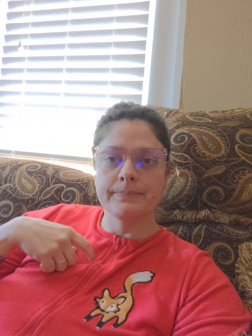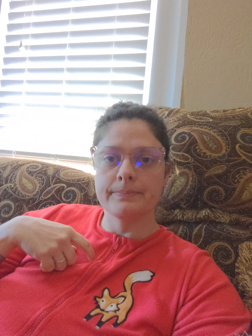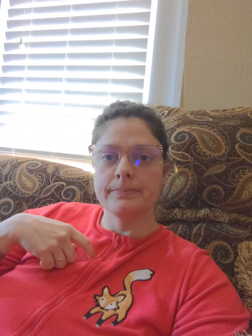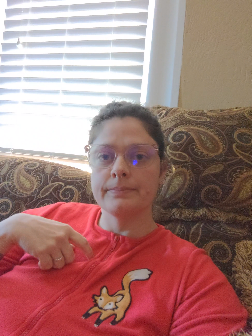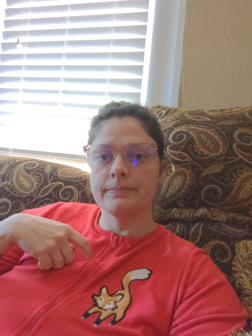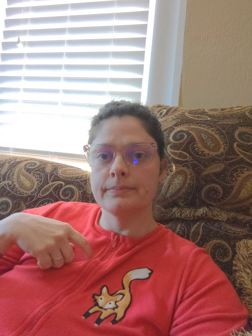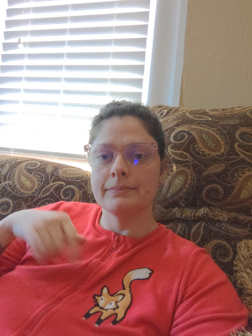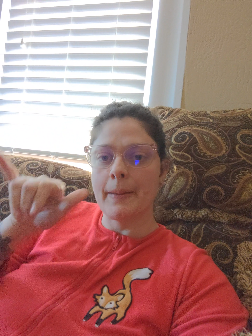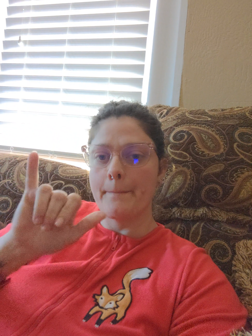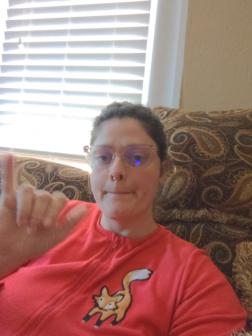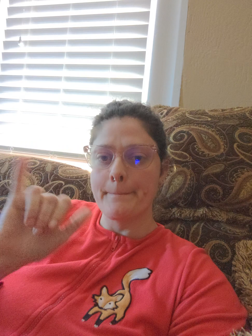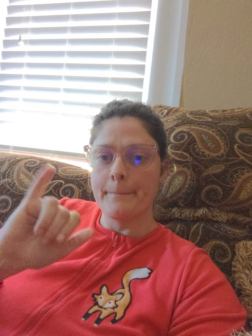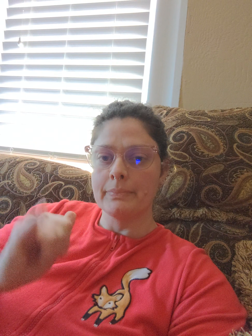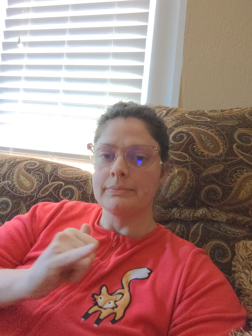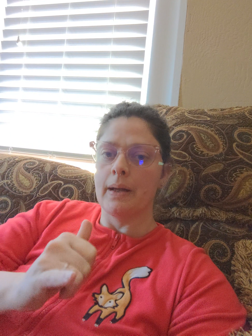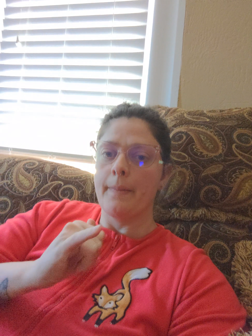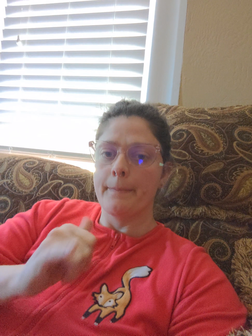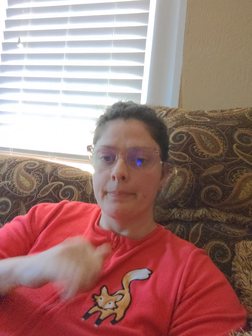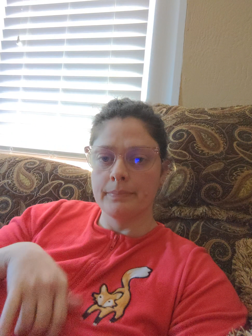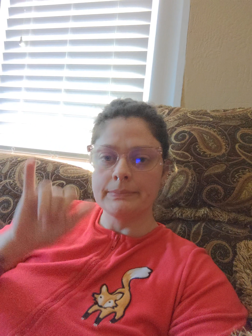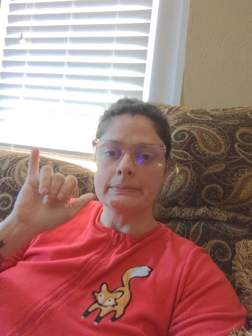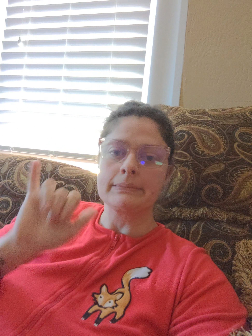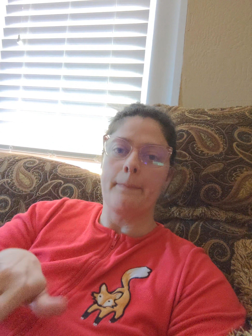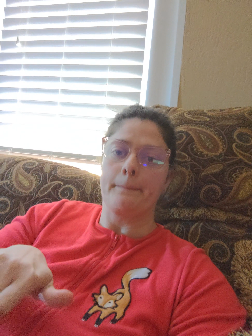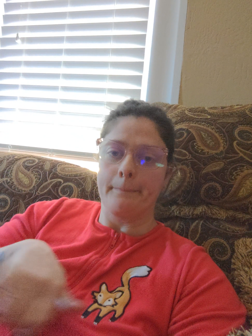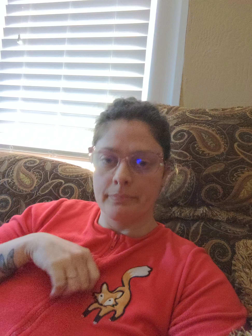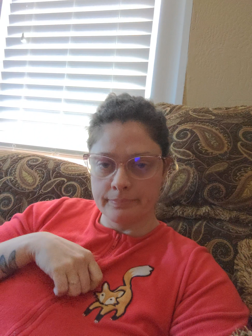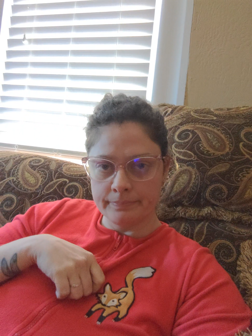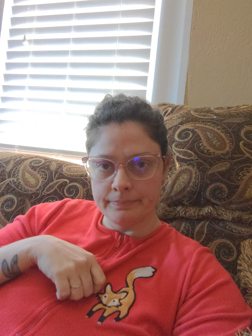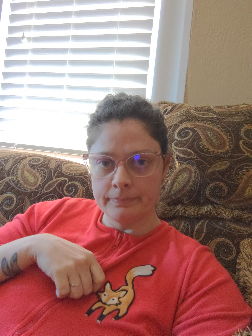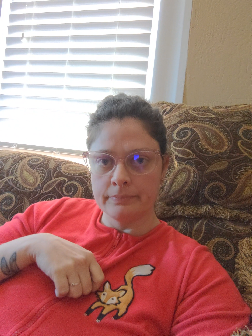same